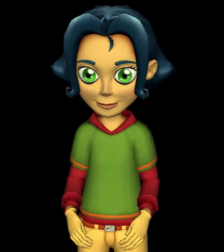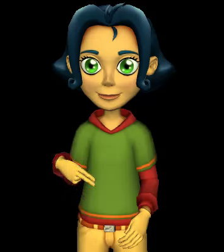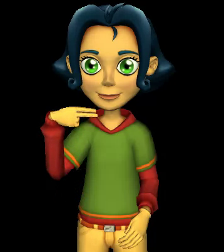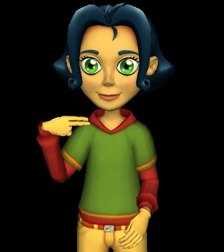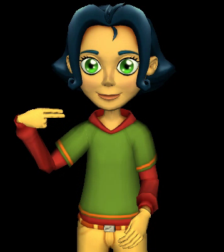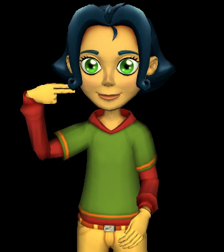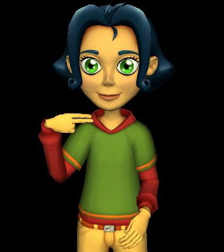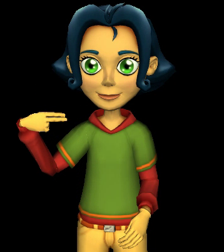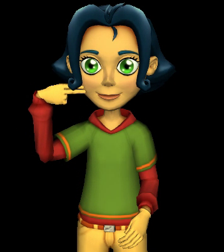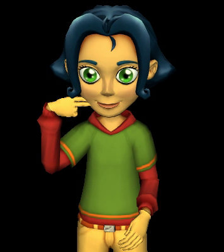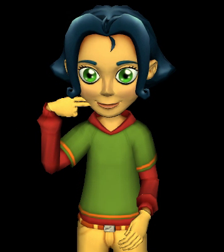نوفمبر